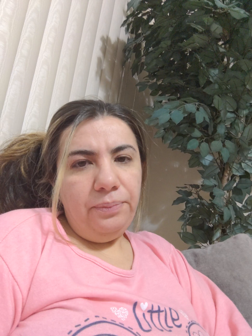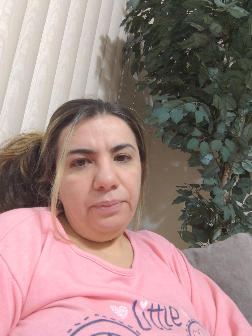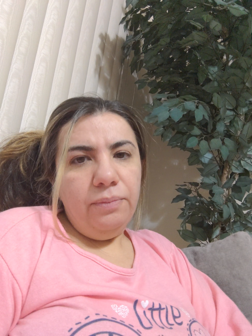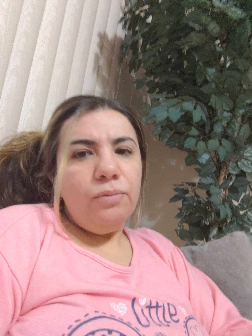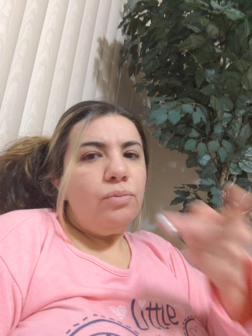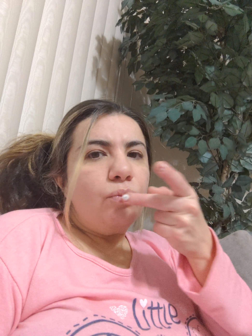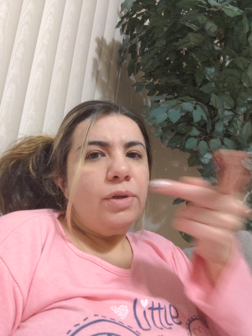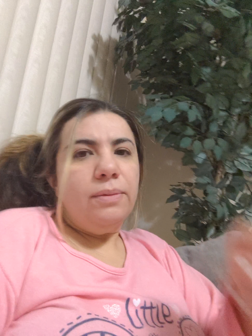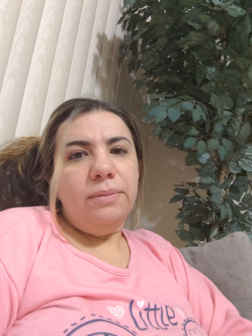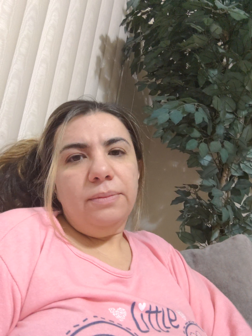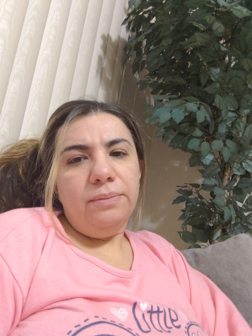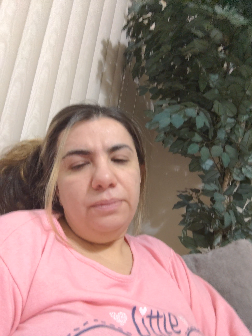kiss